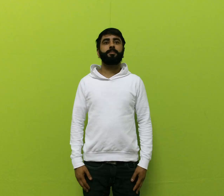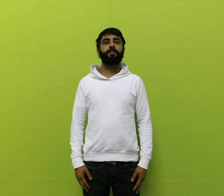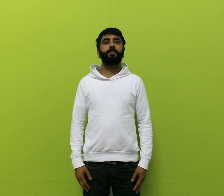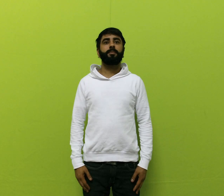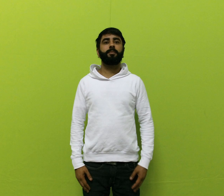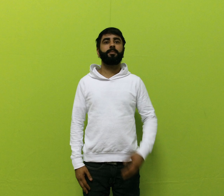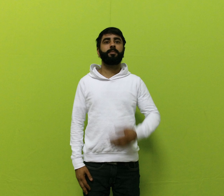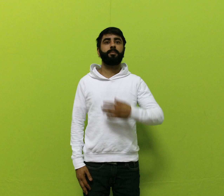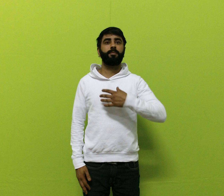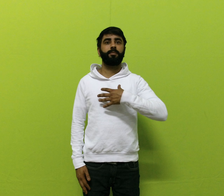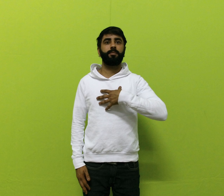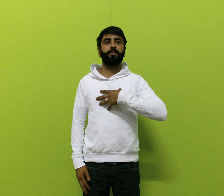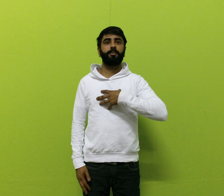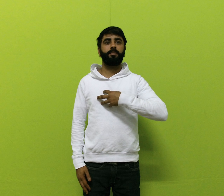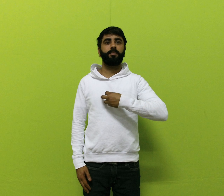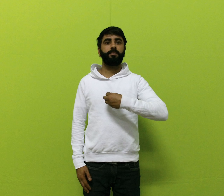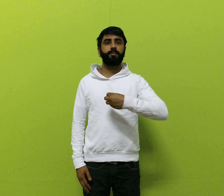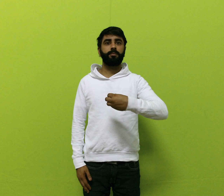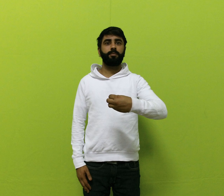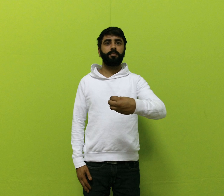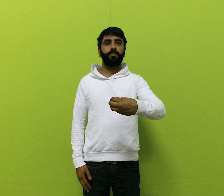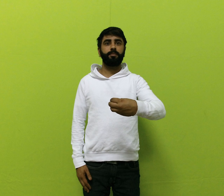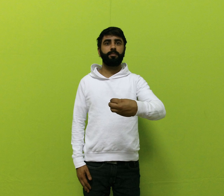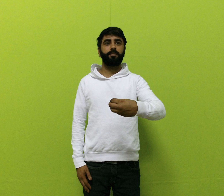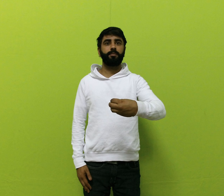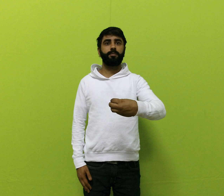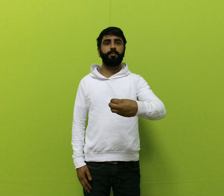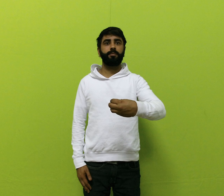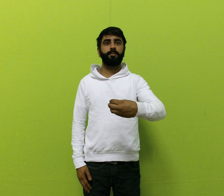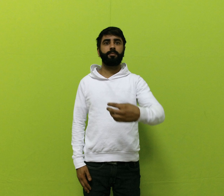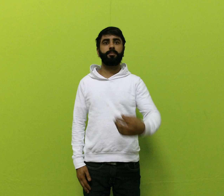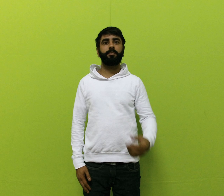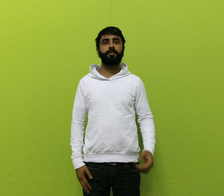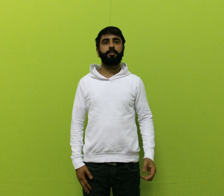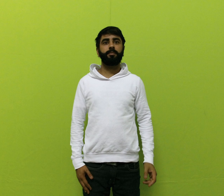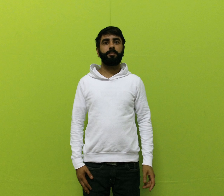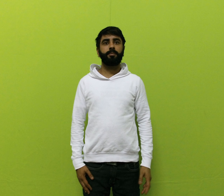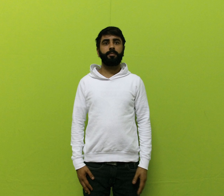filho